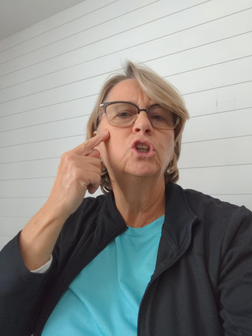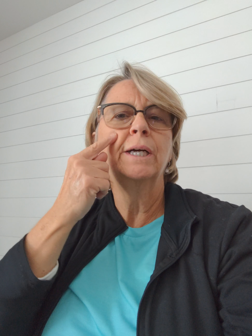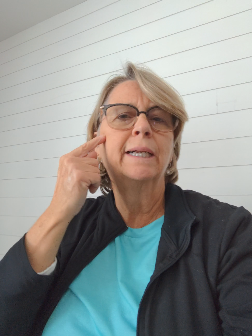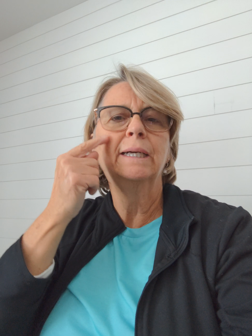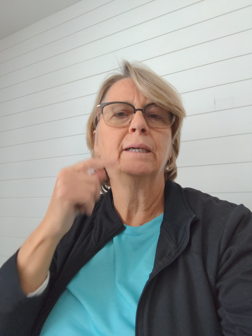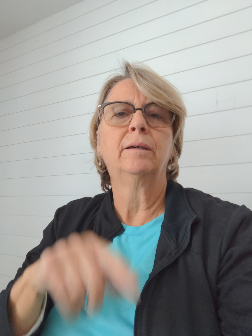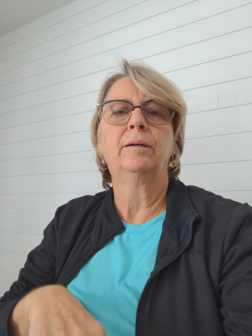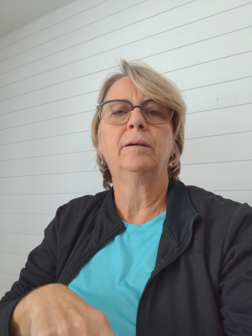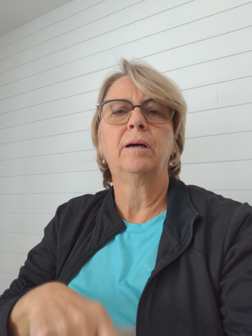cheek